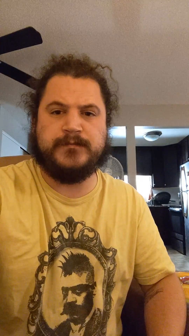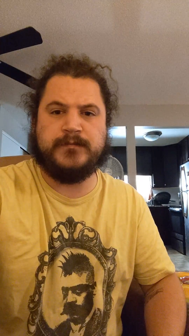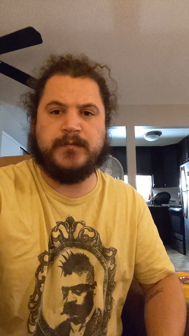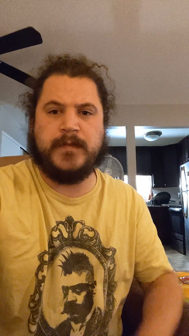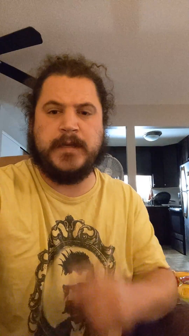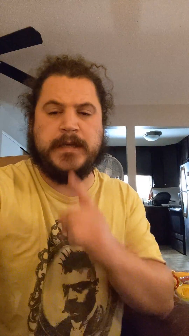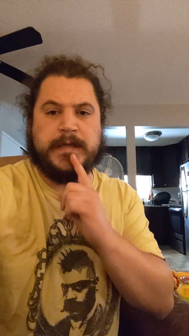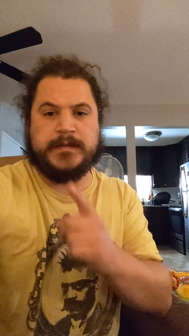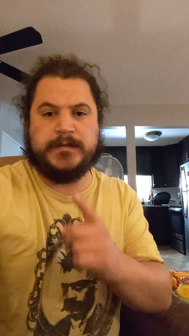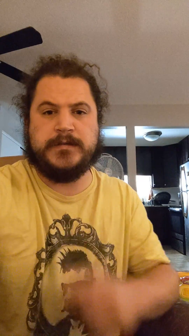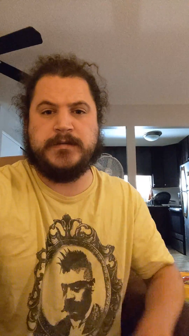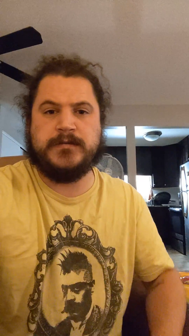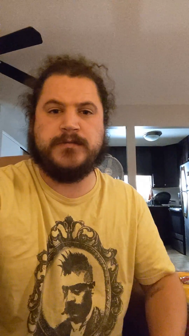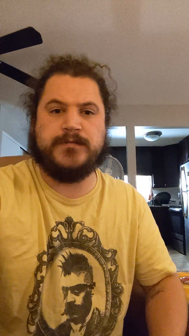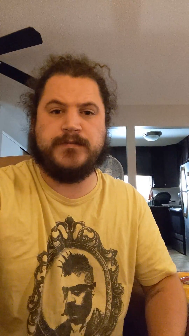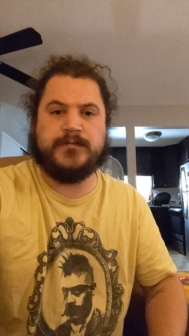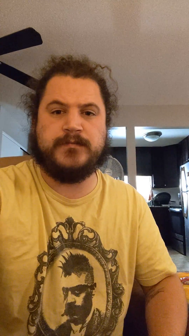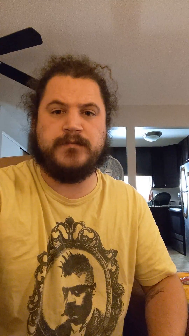is